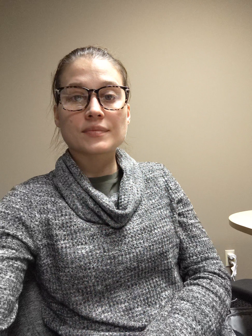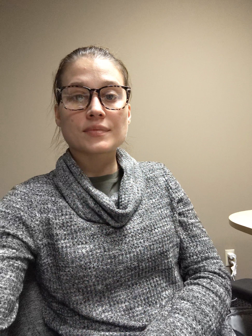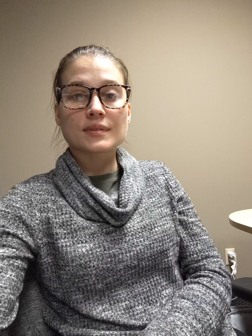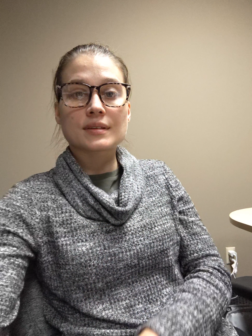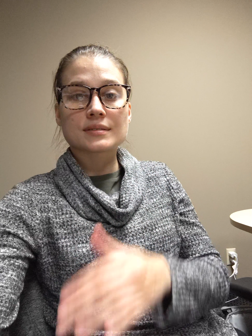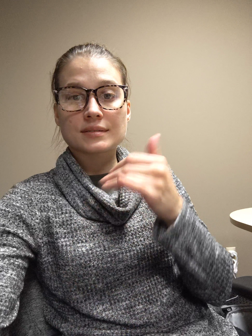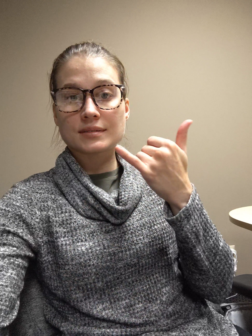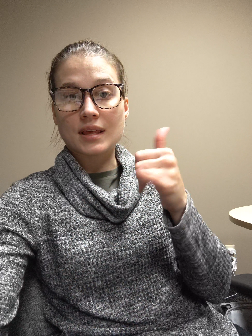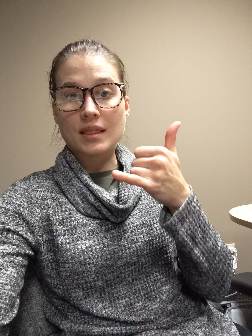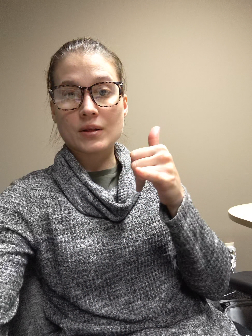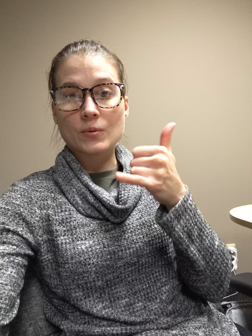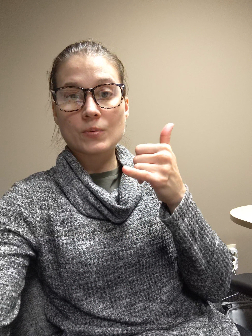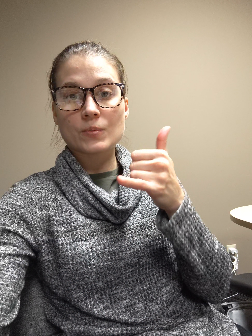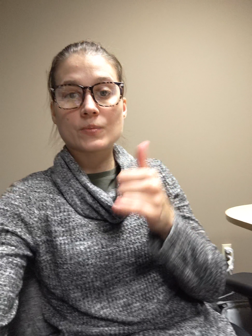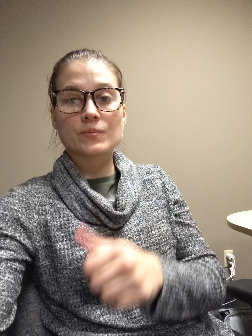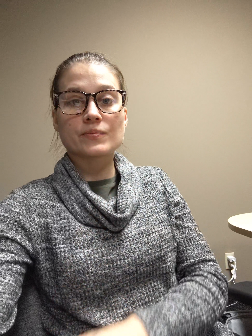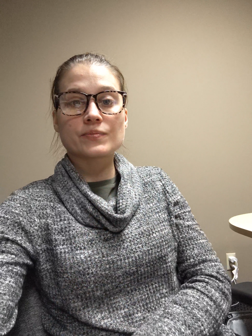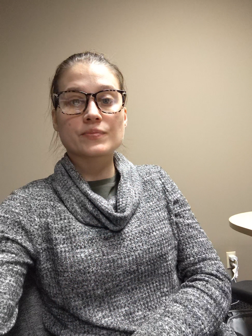yellow